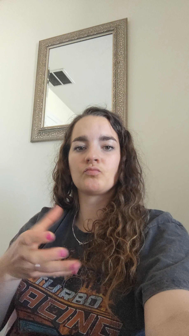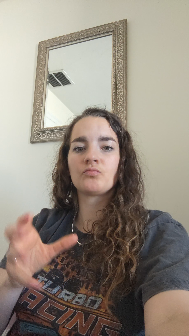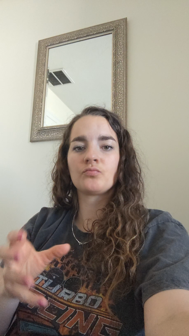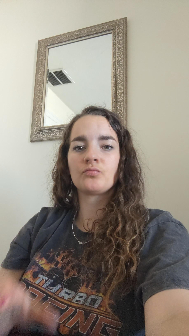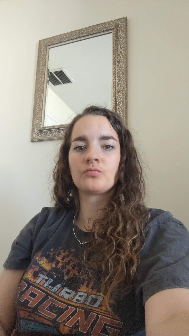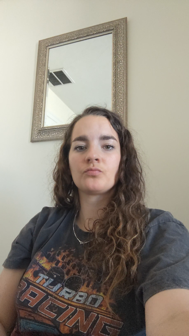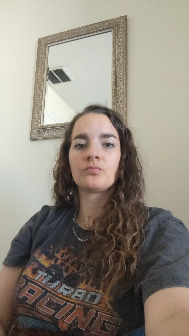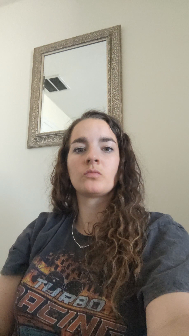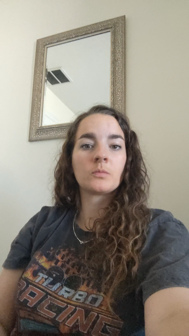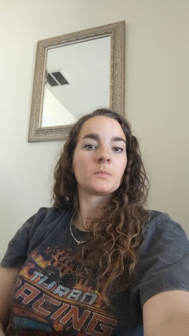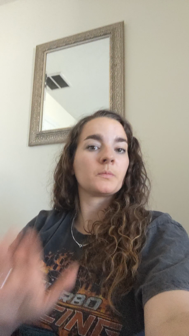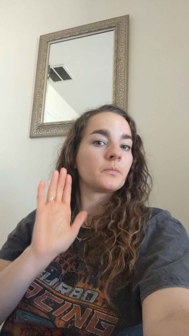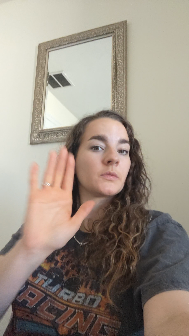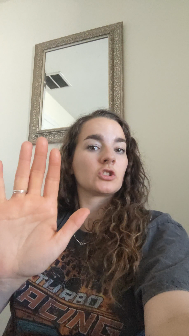push